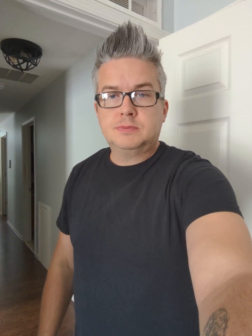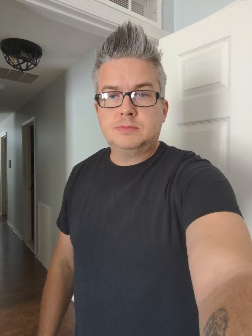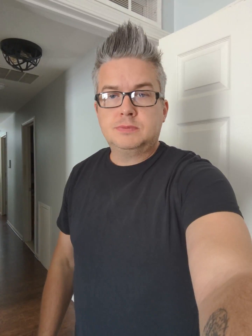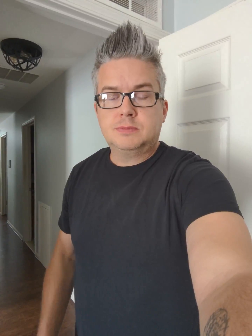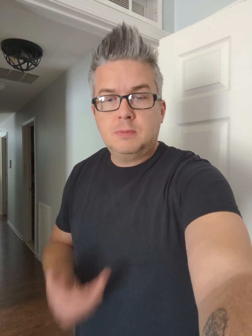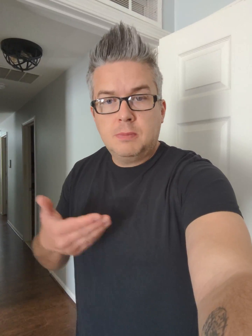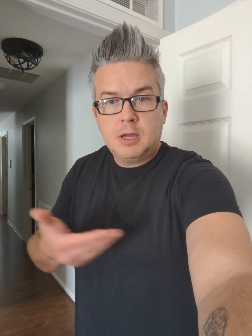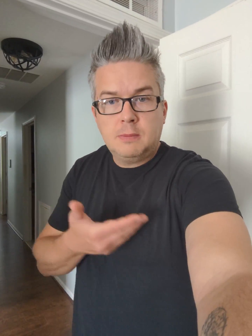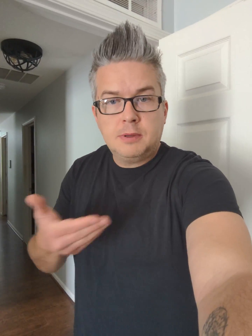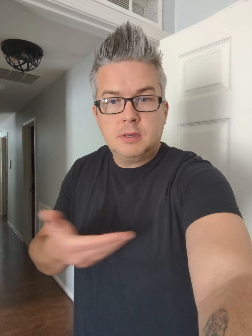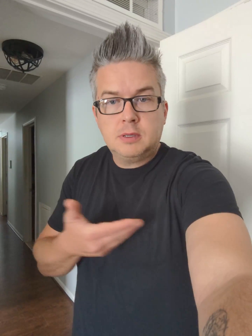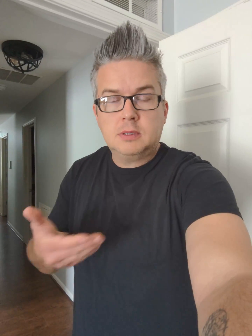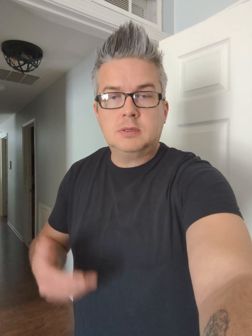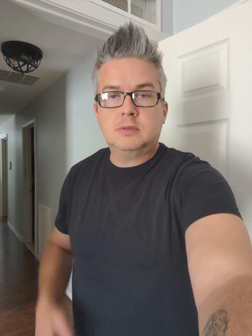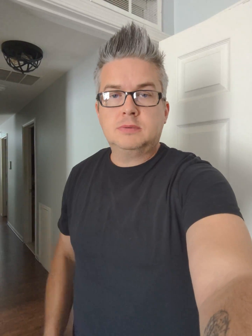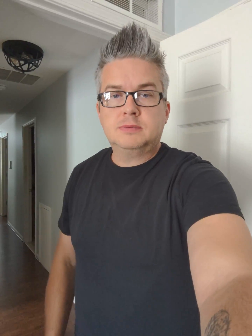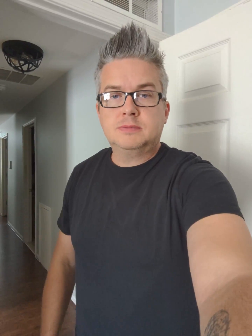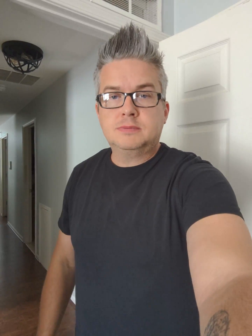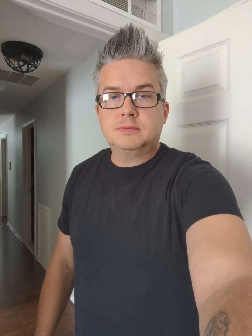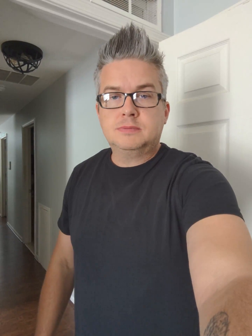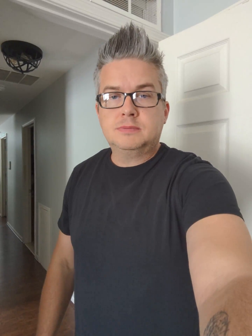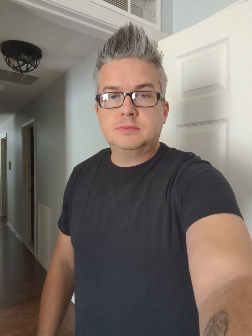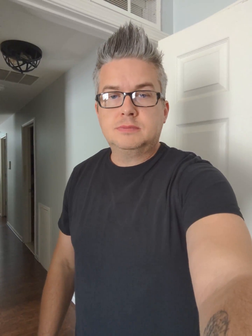baby